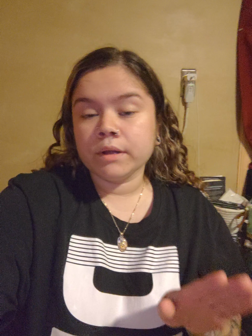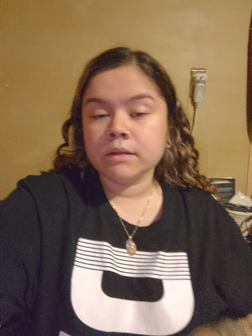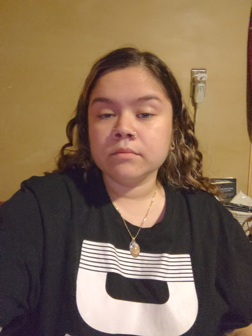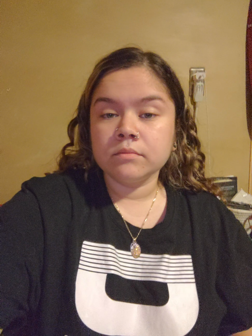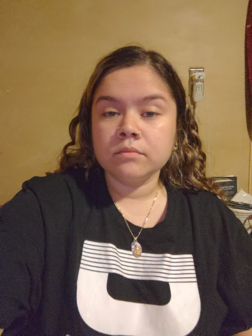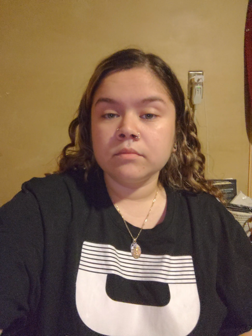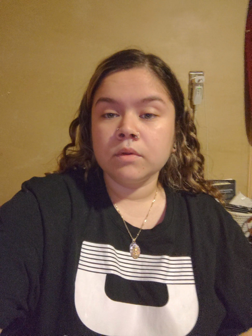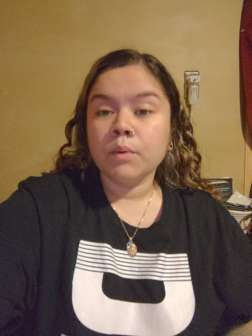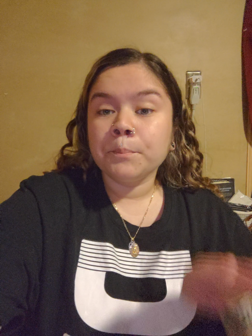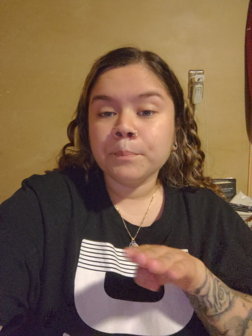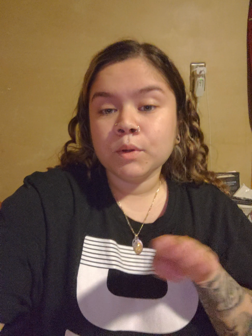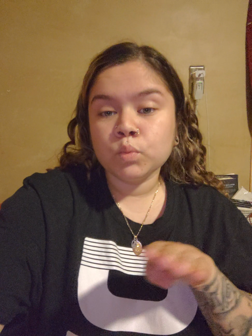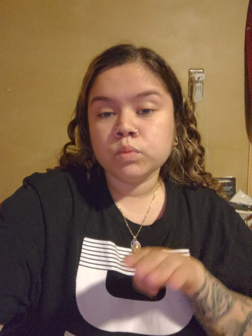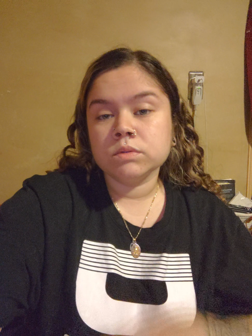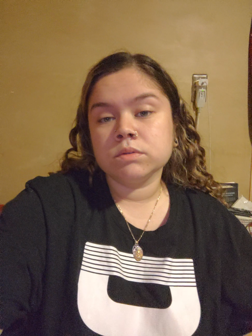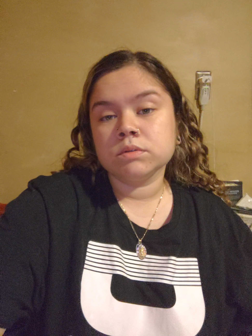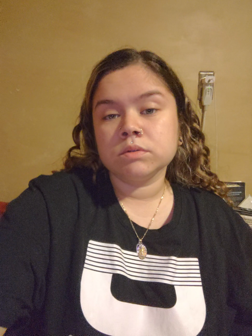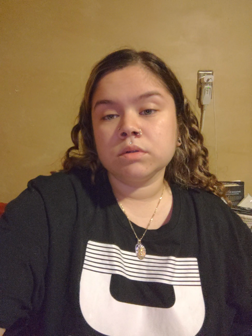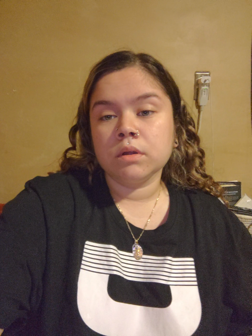boots